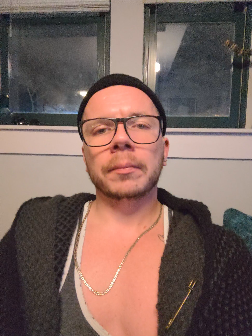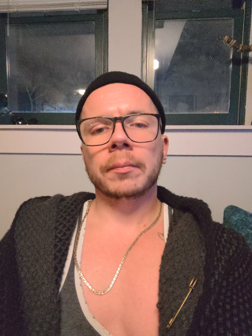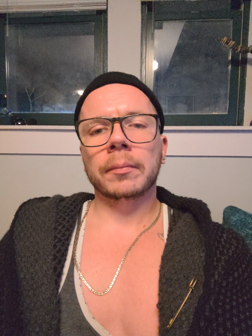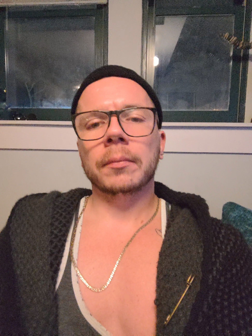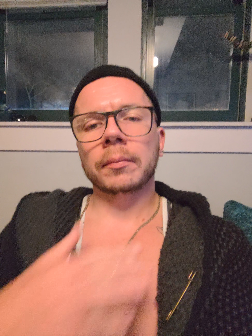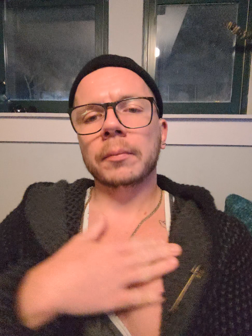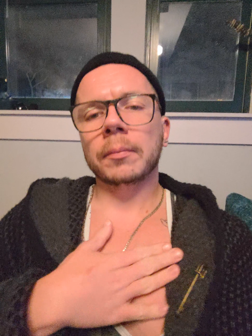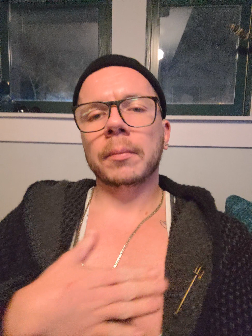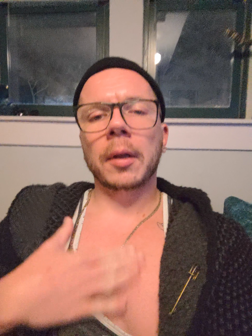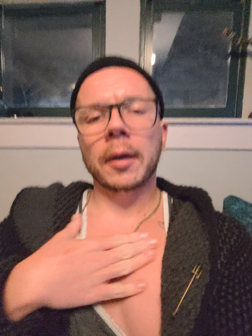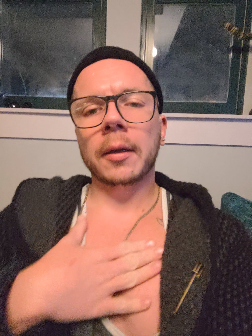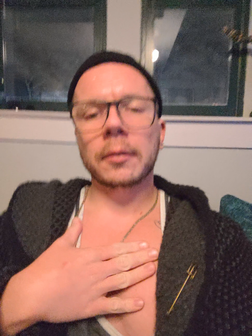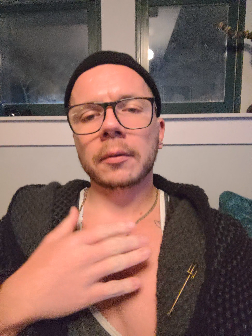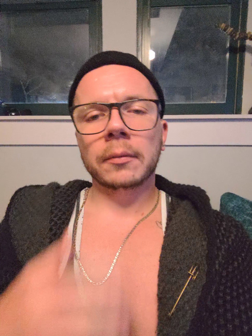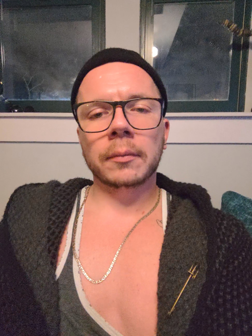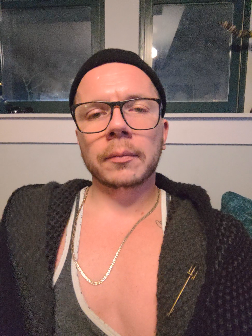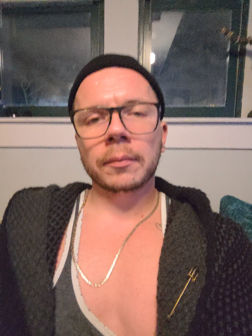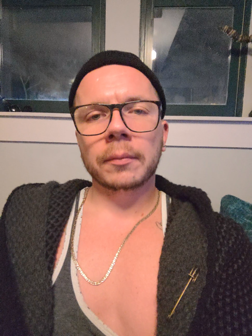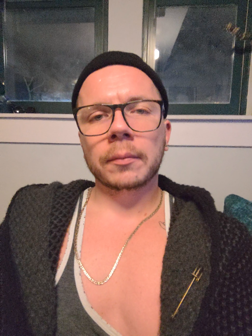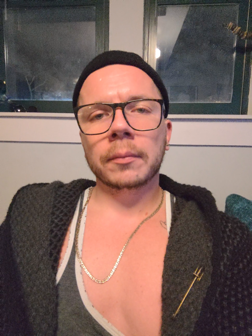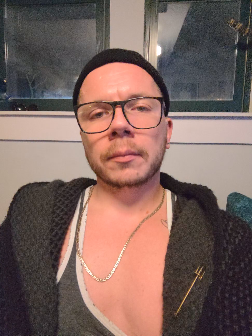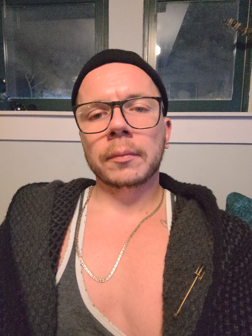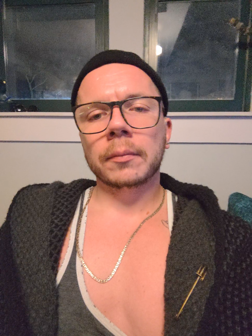please